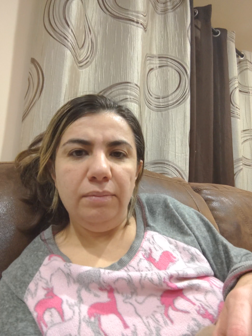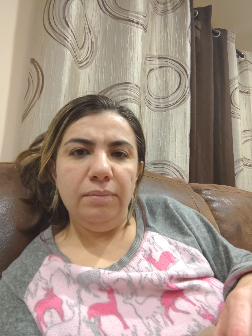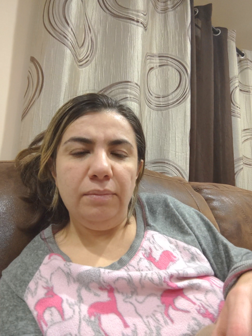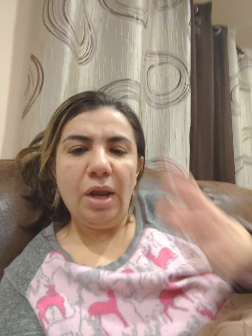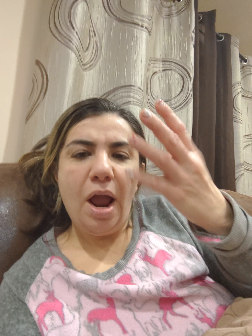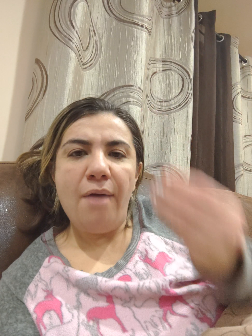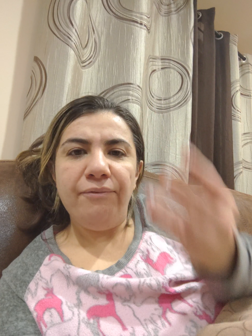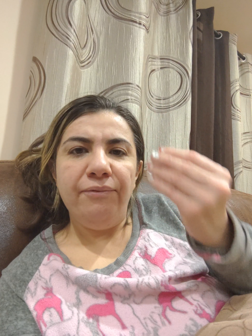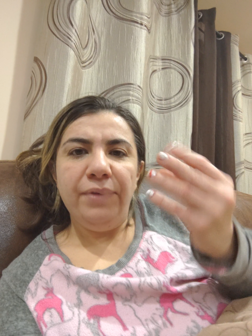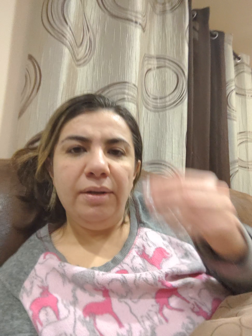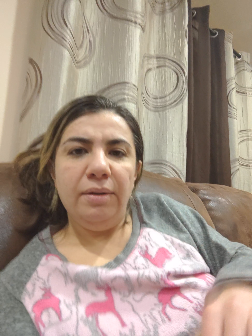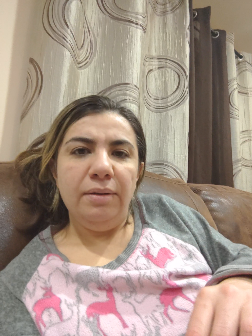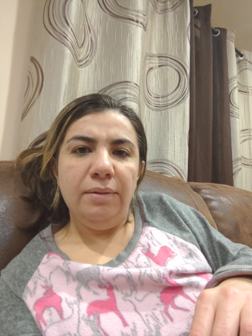wet